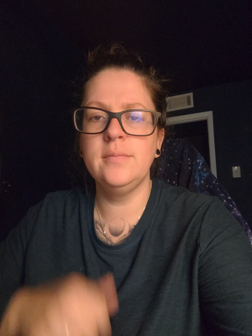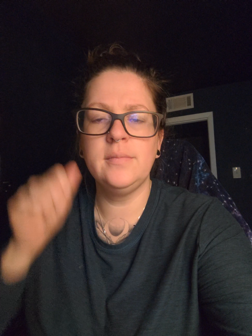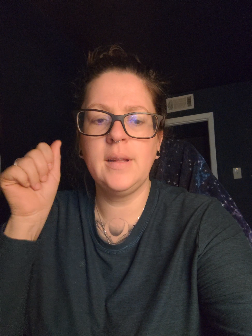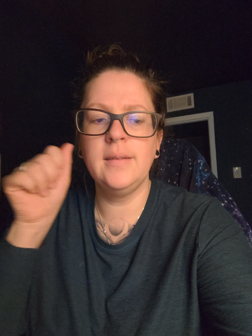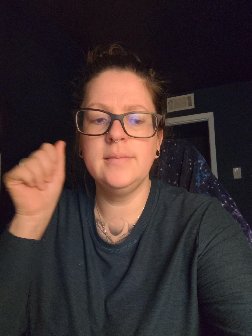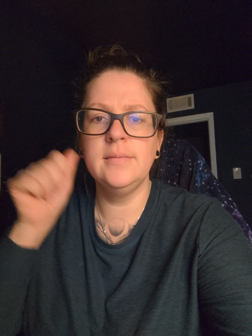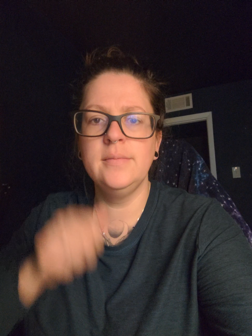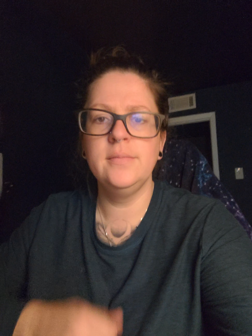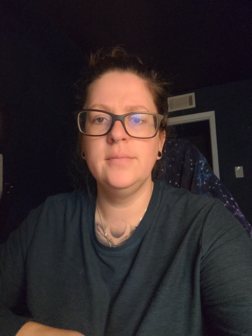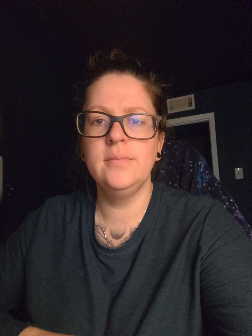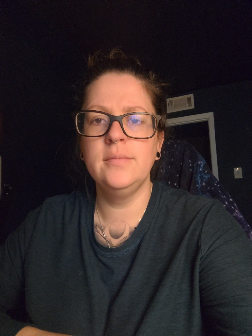aunt